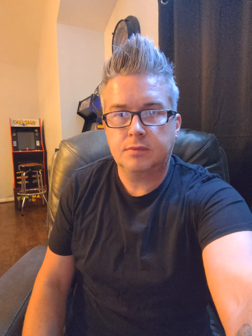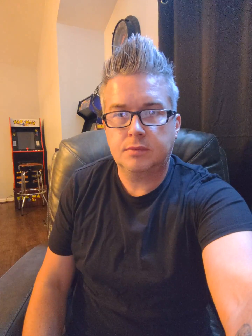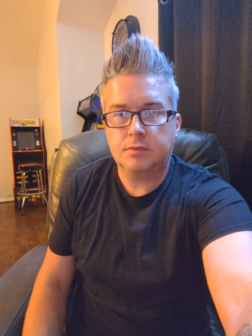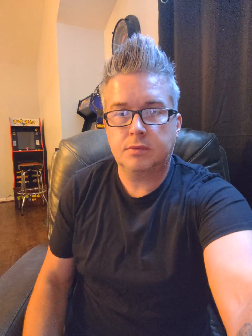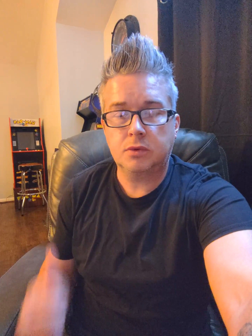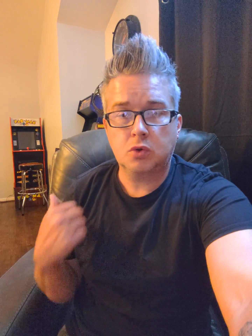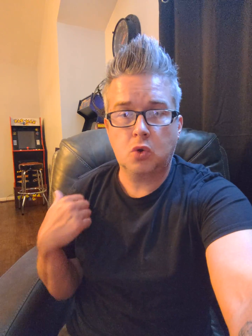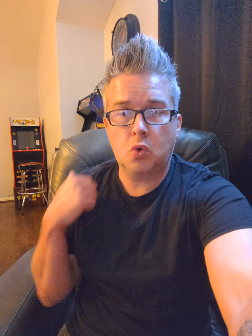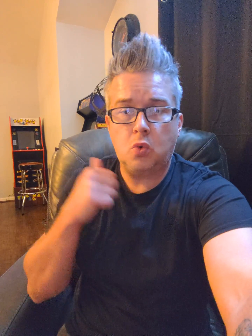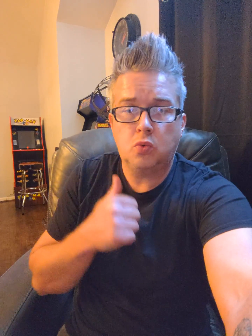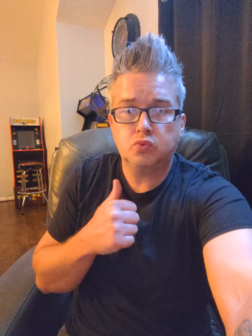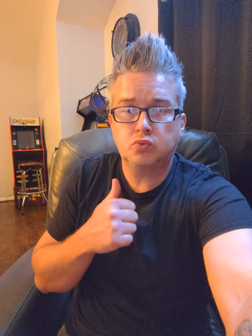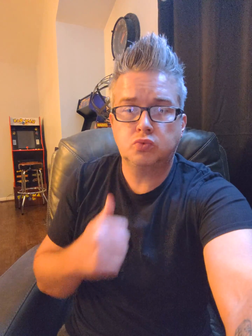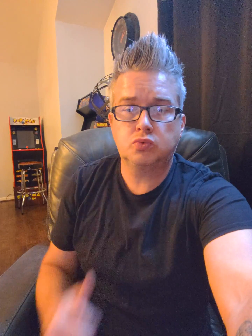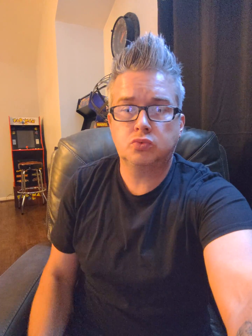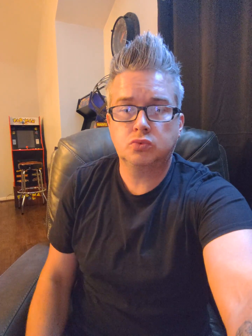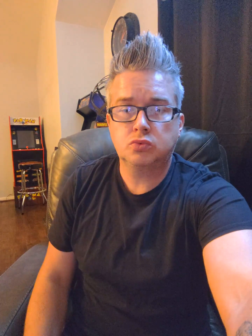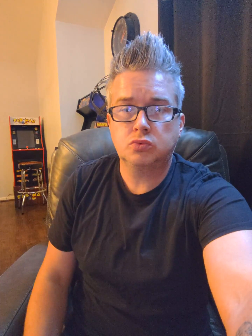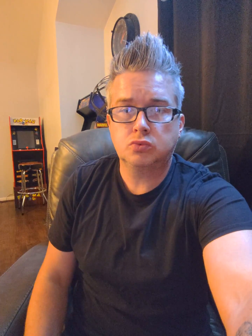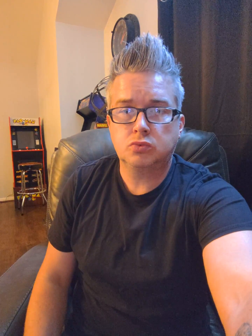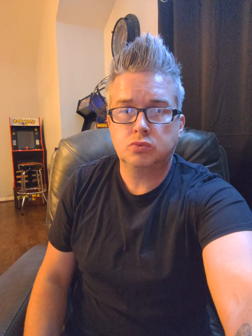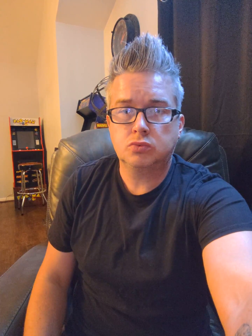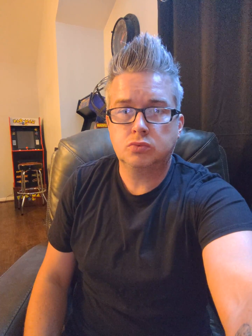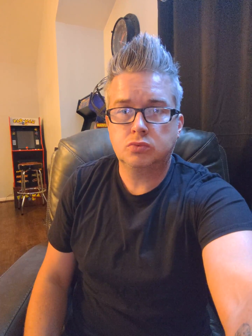coats